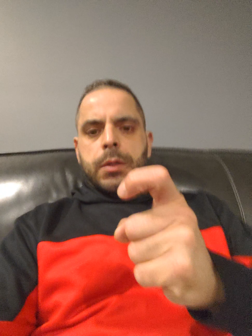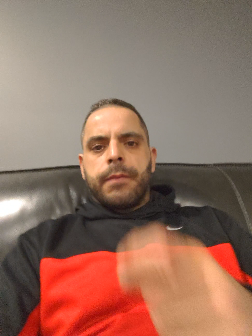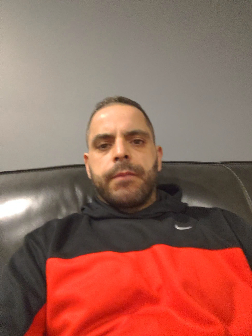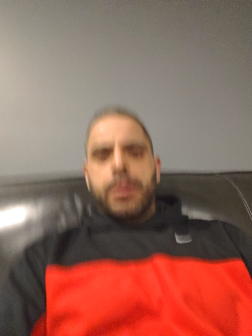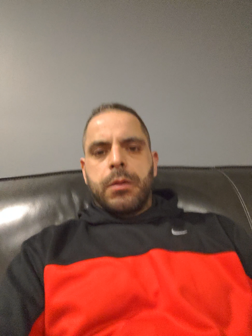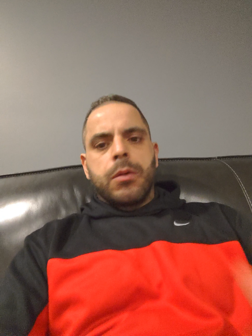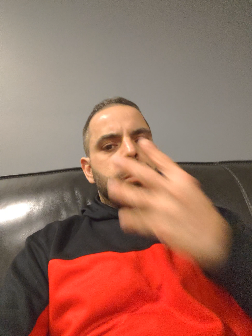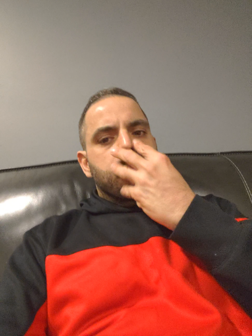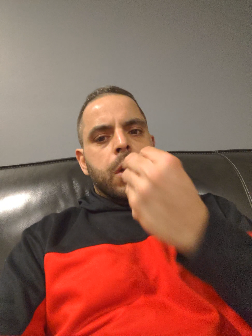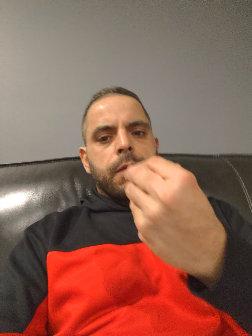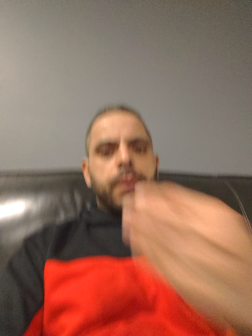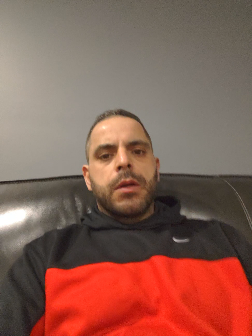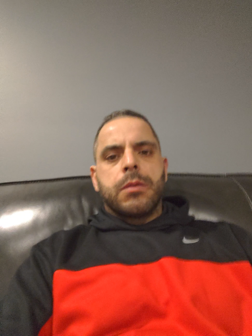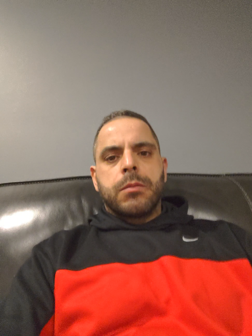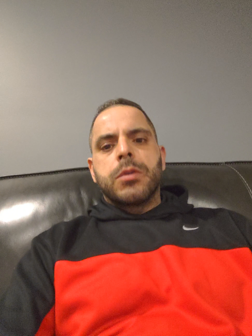wolf